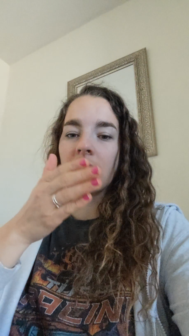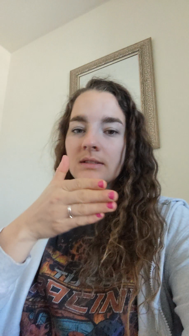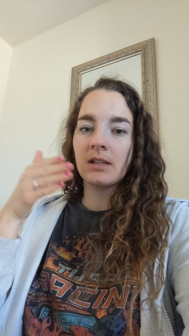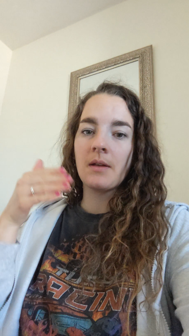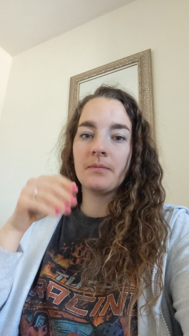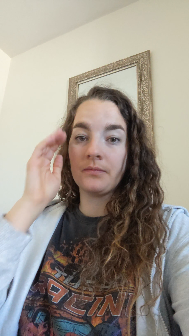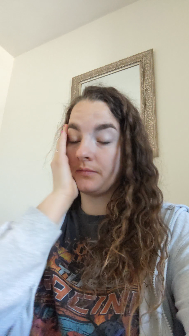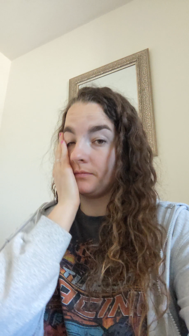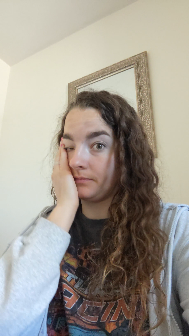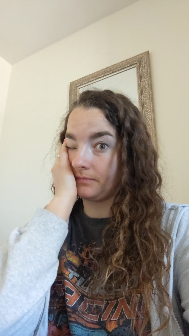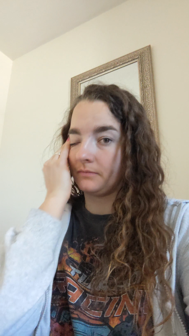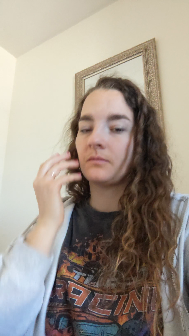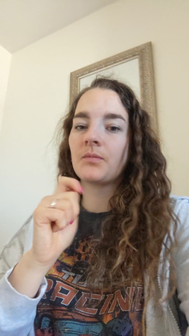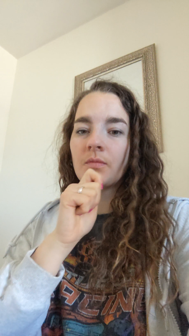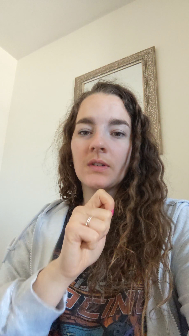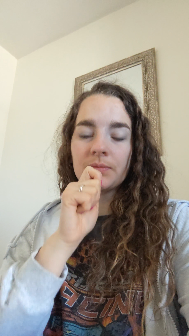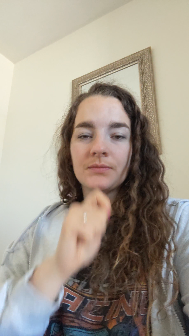popsicle